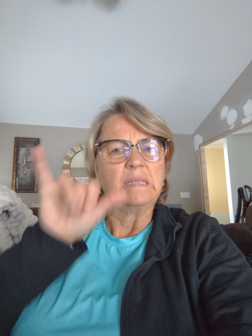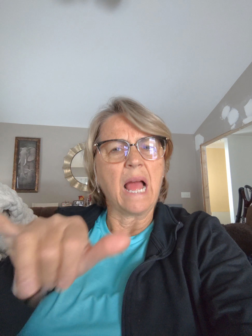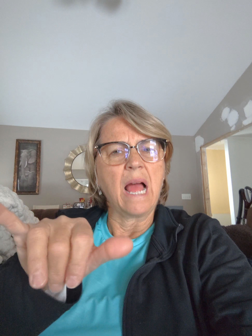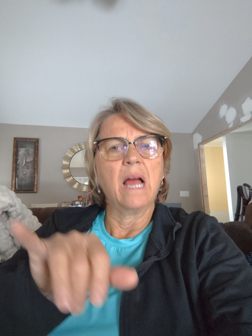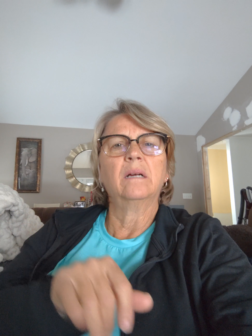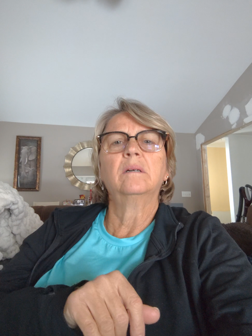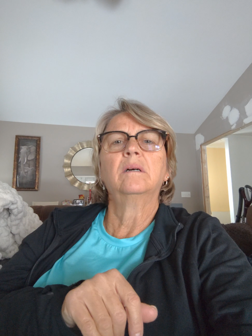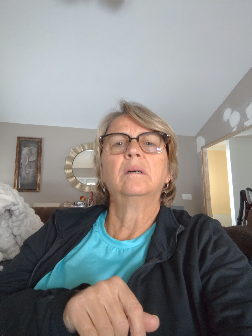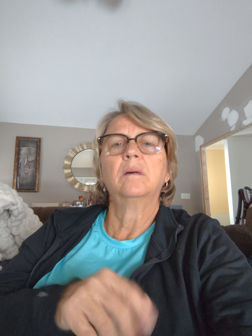stay